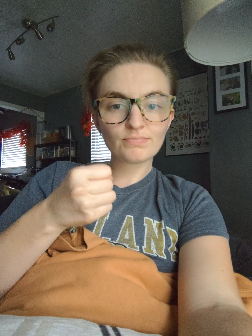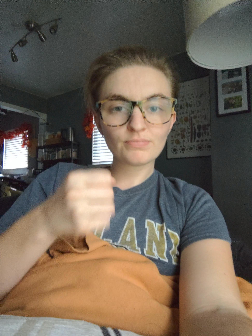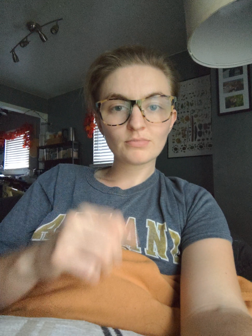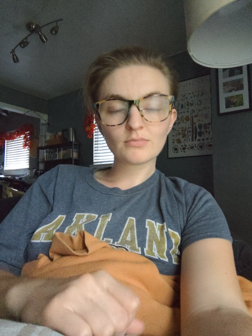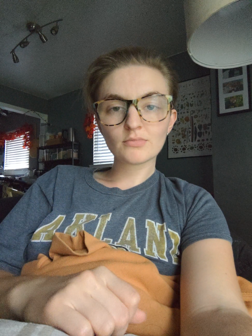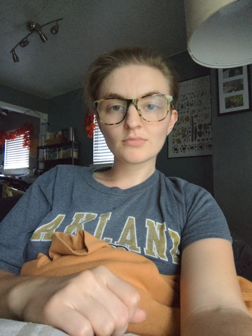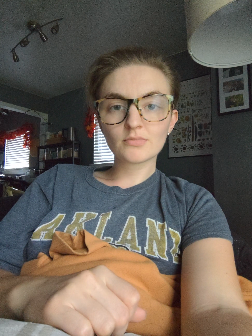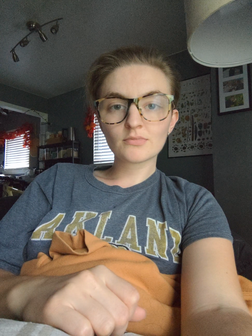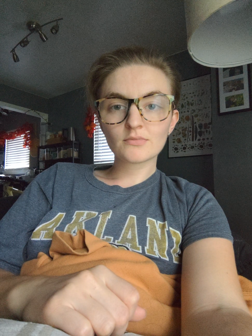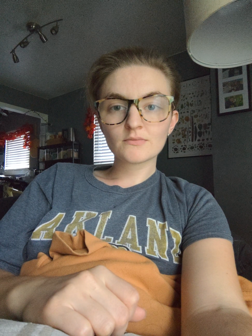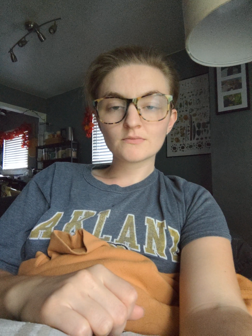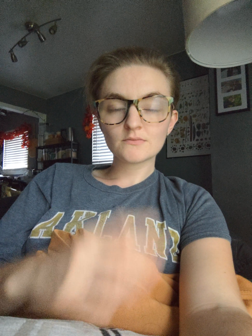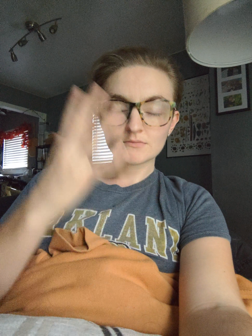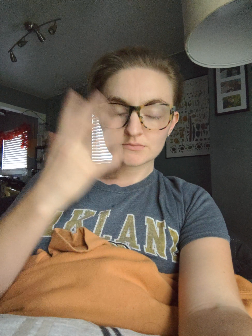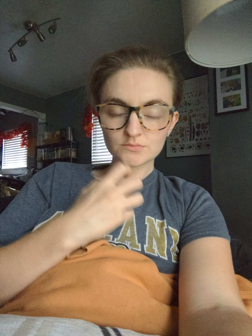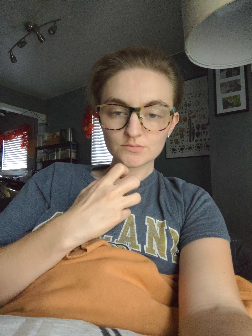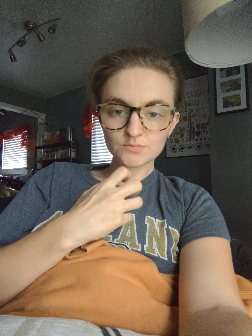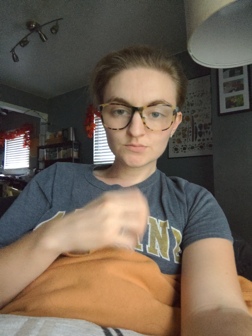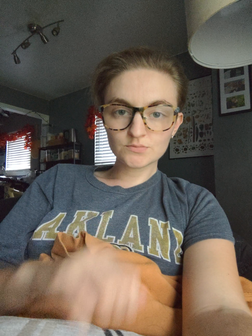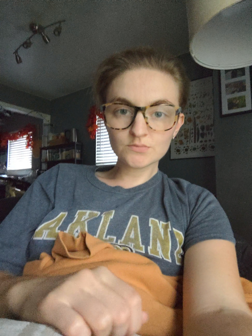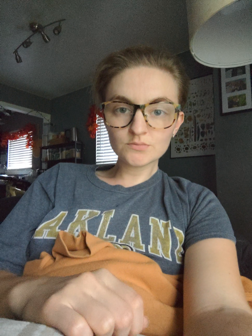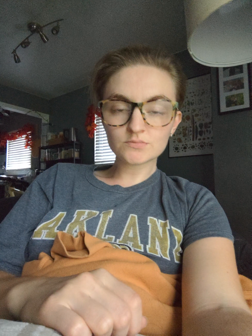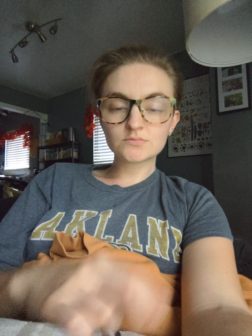dark